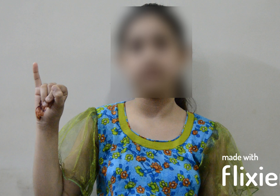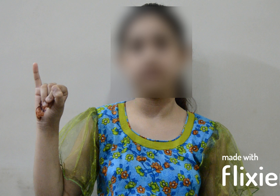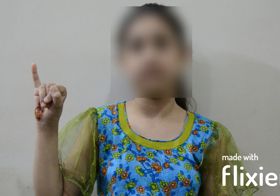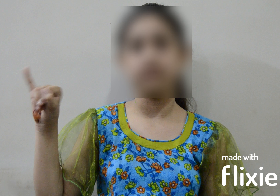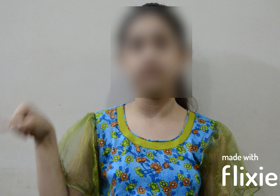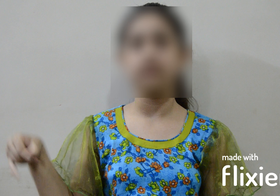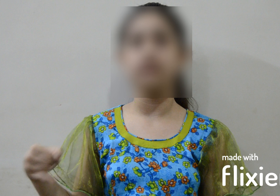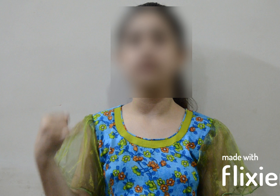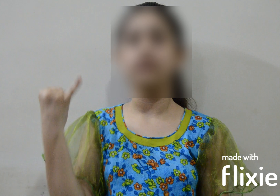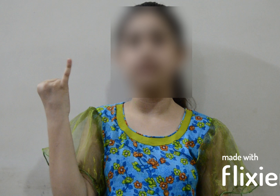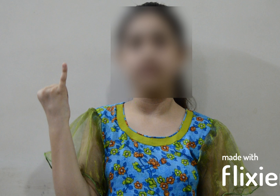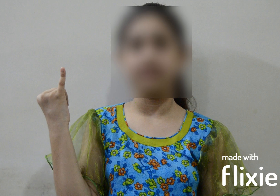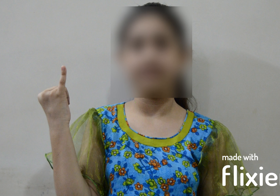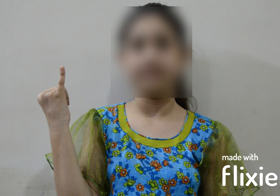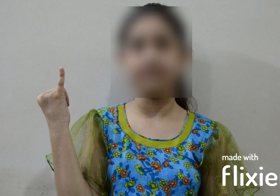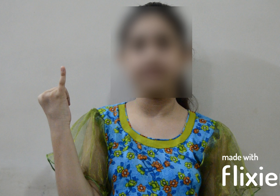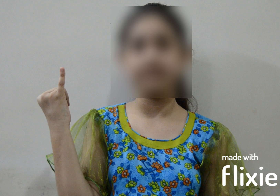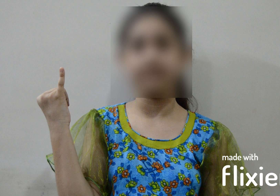ج